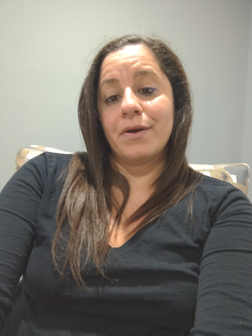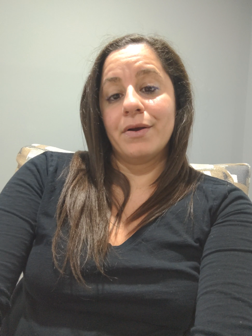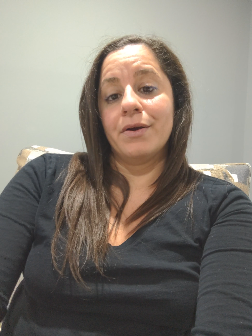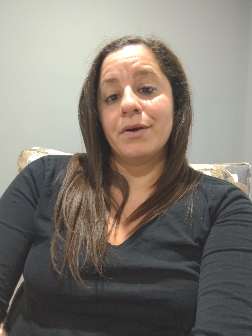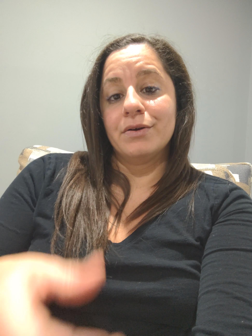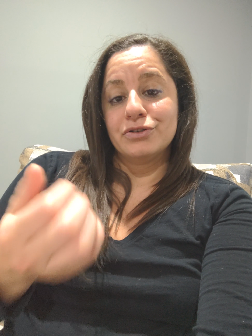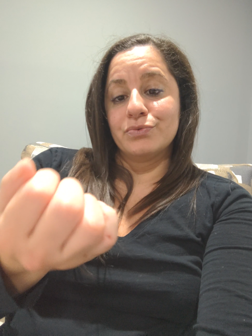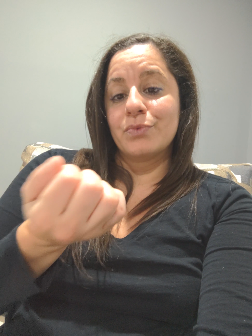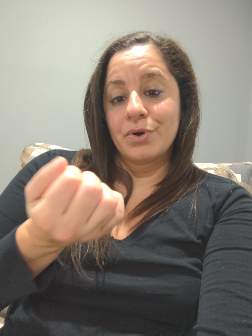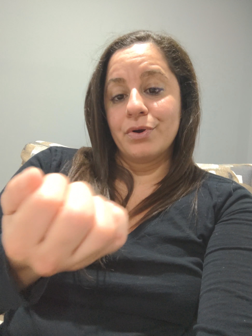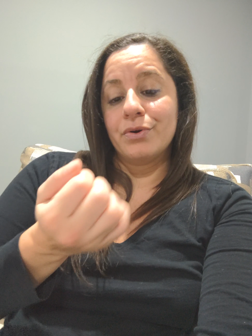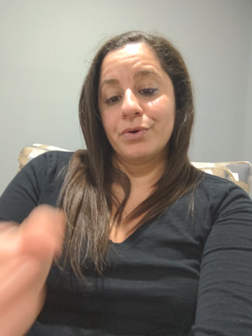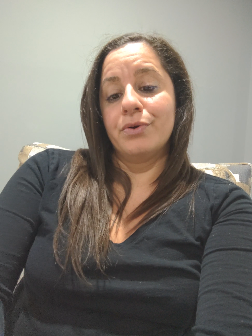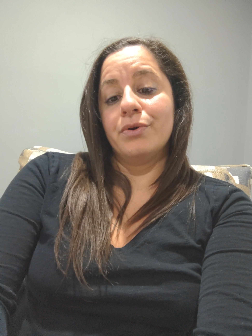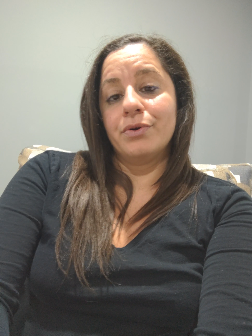drawer